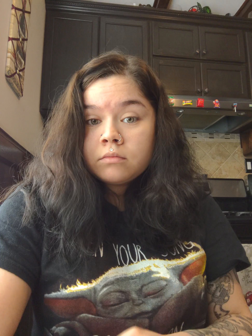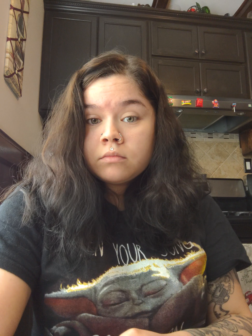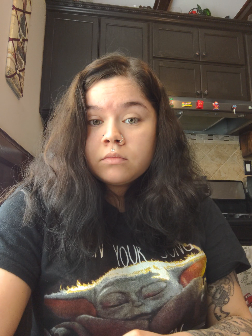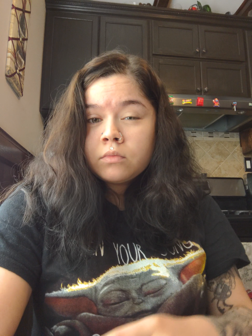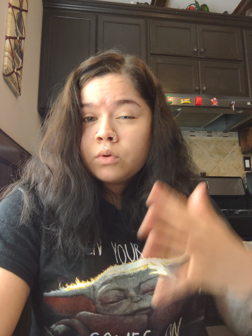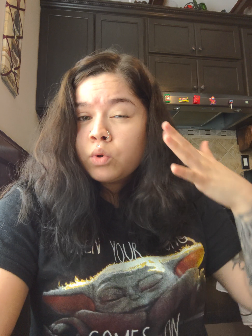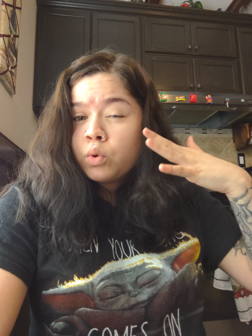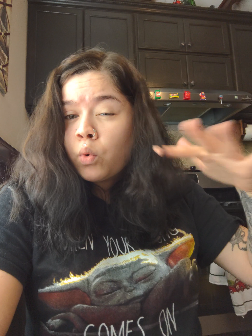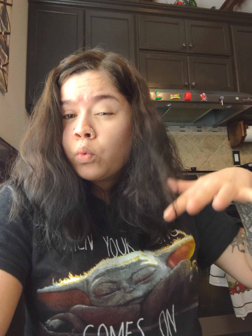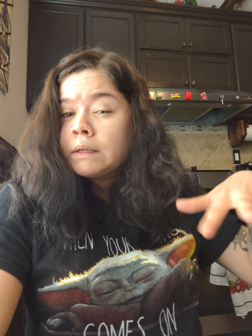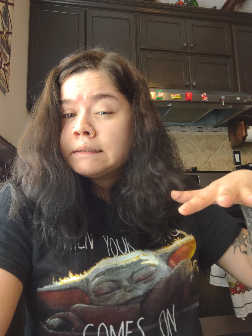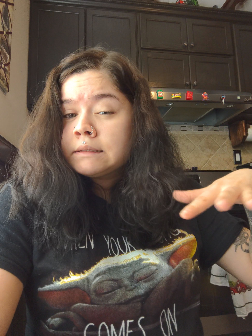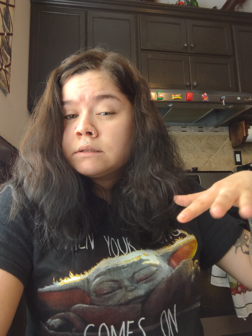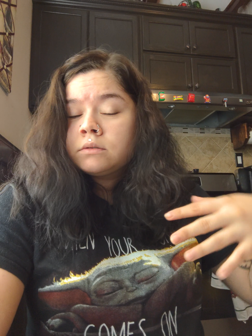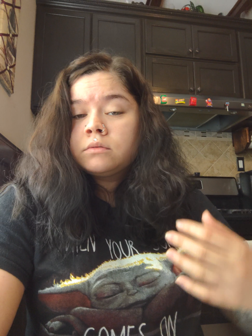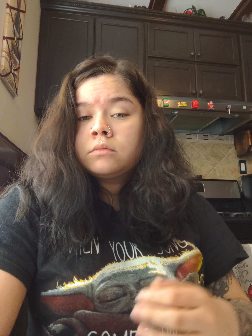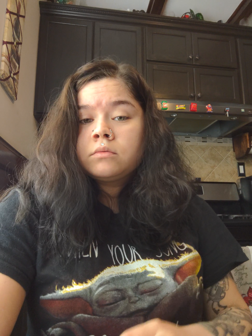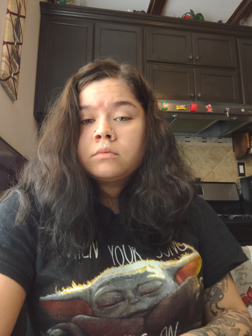noisy